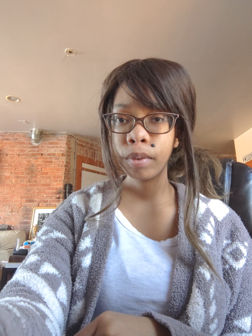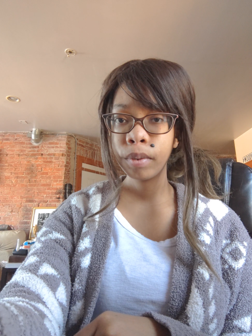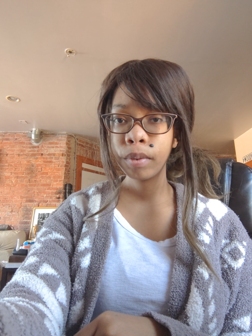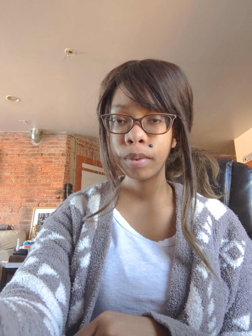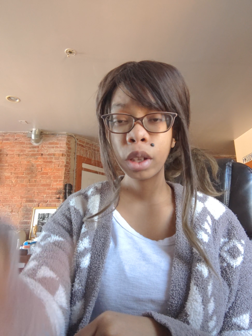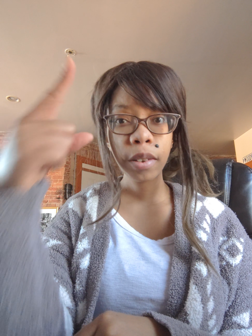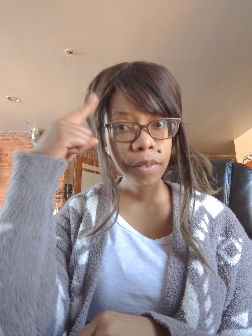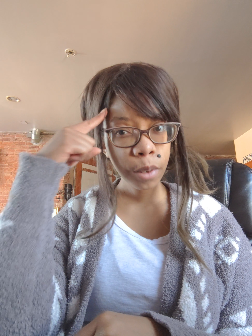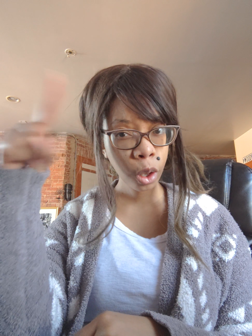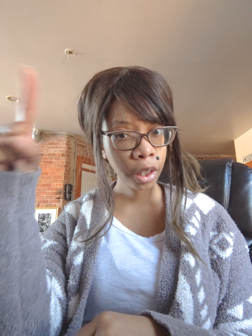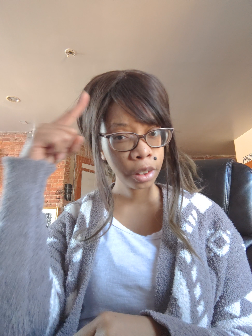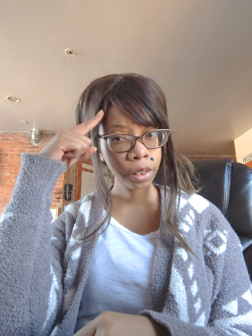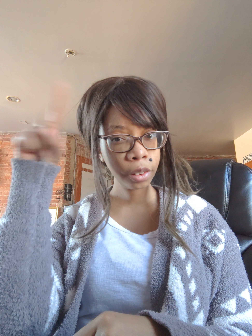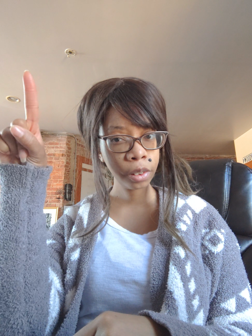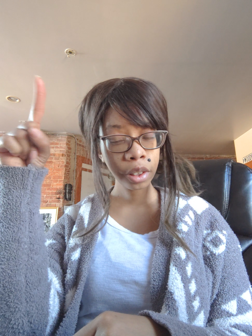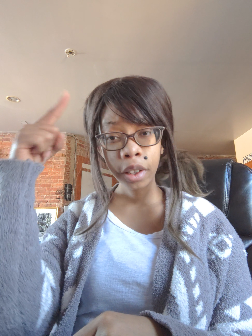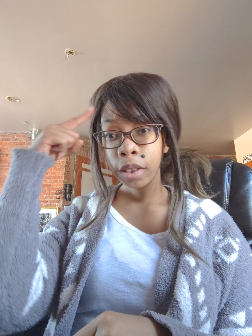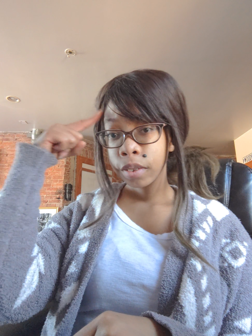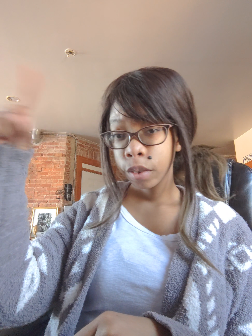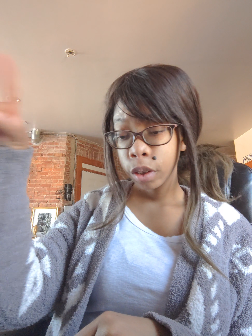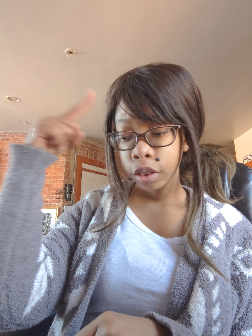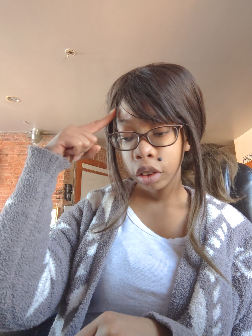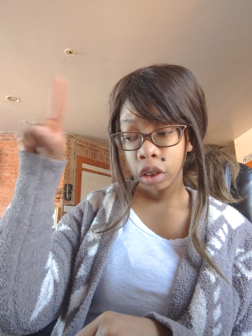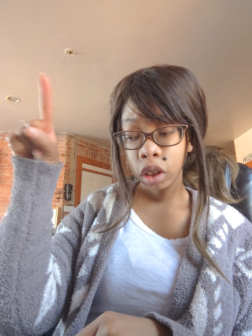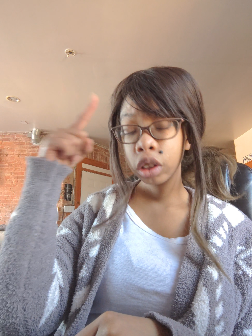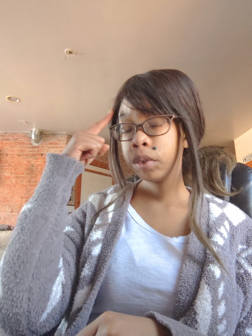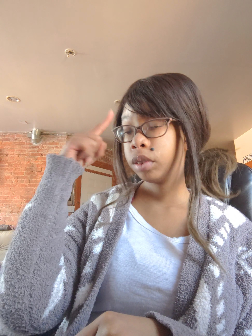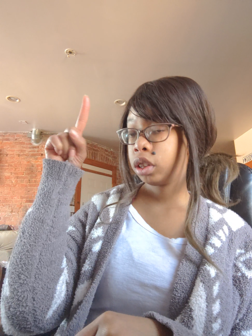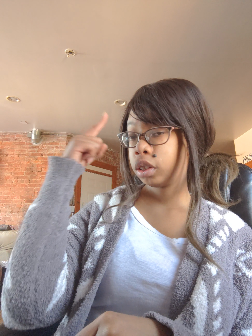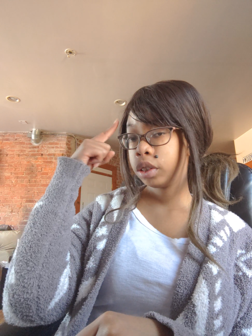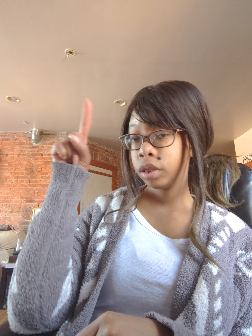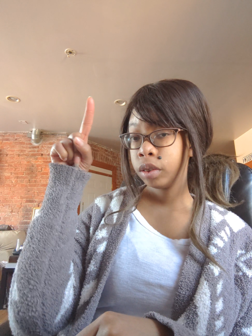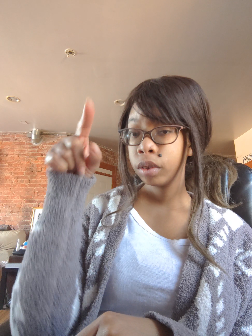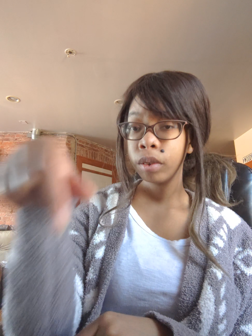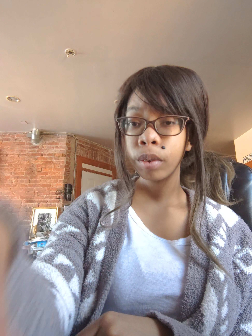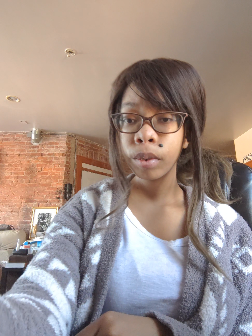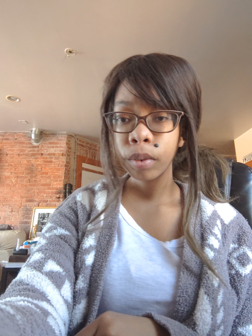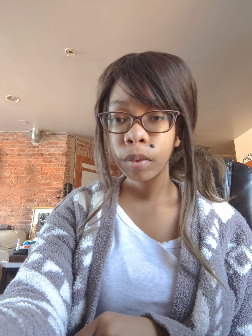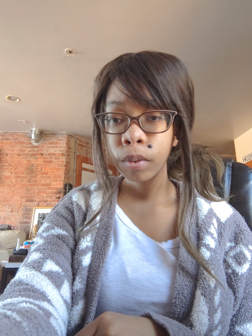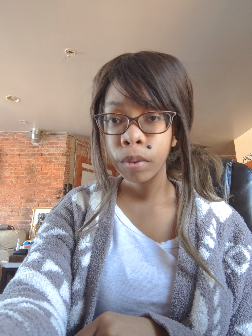for